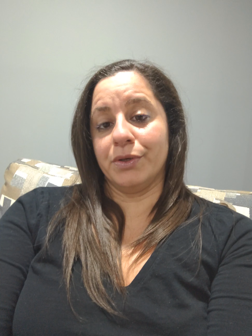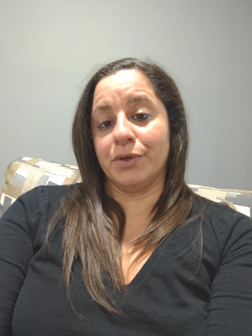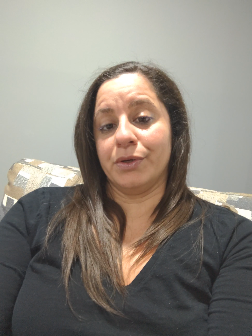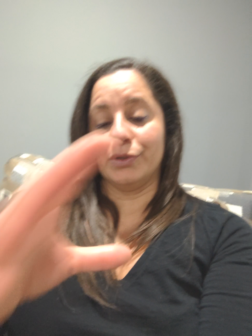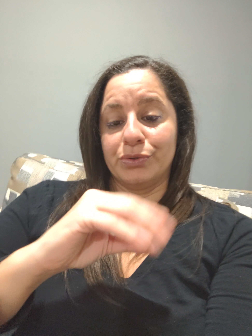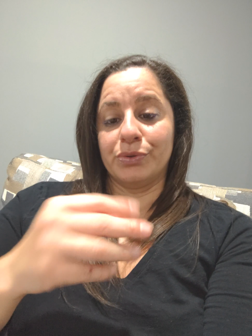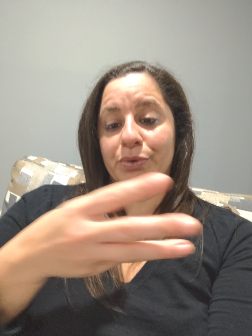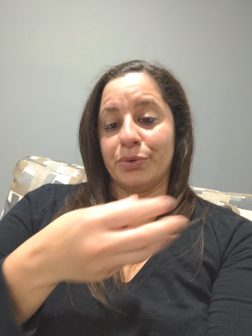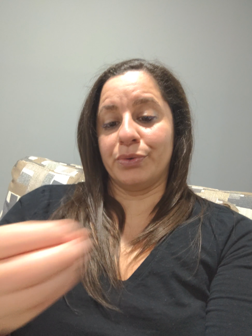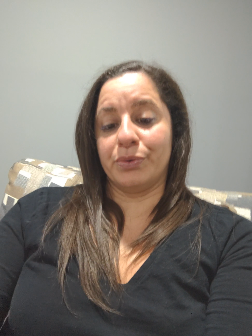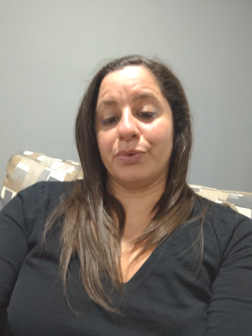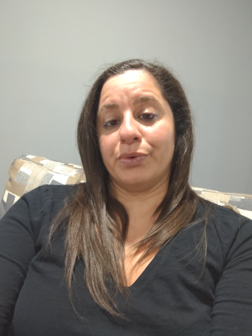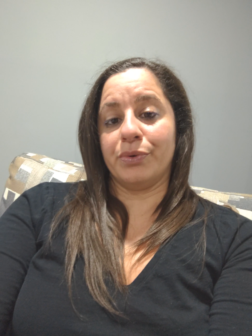story